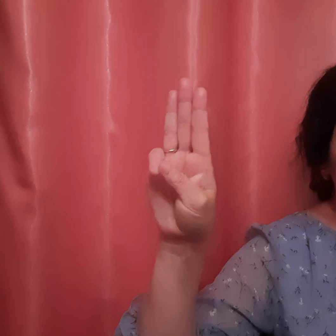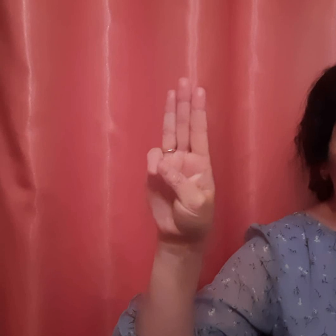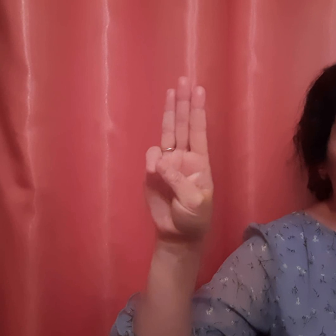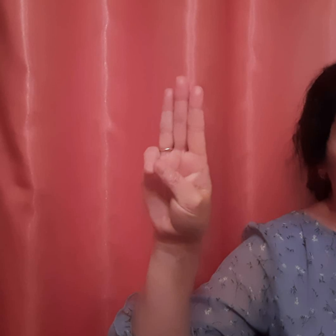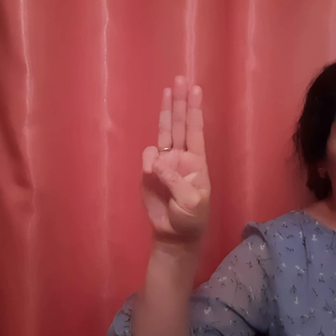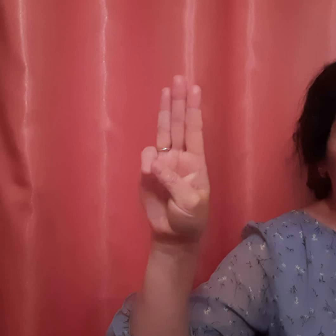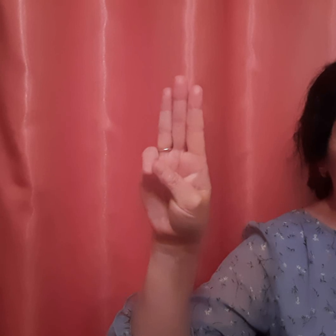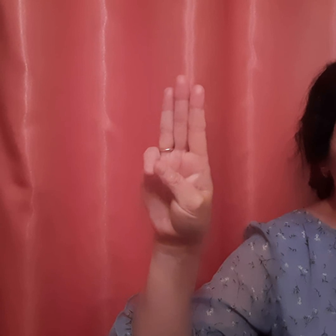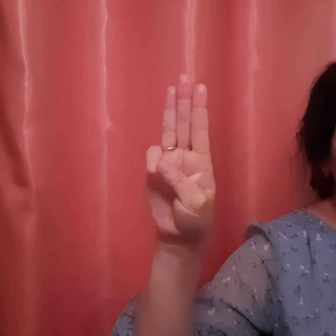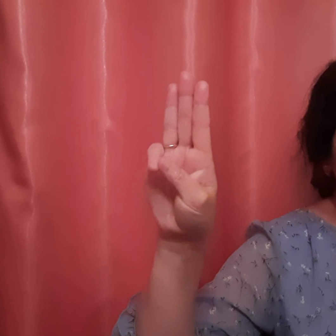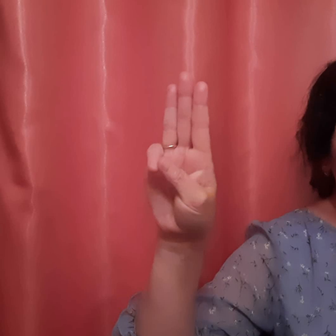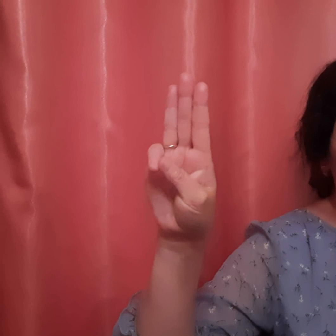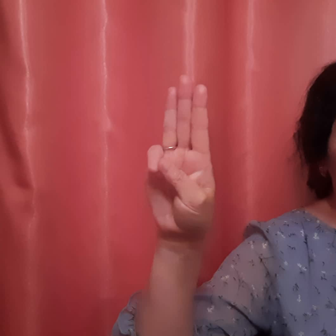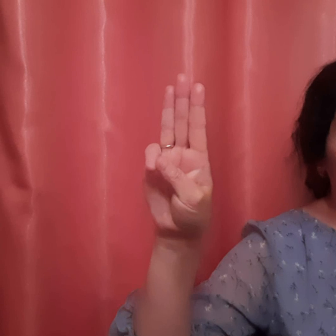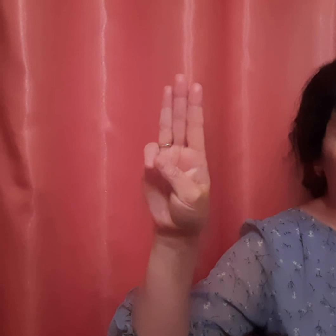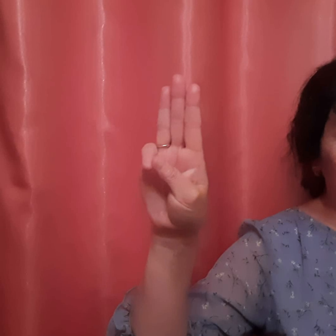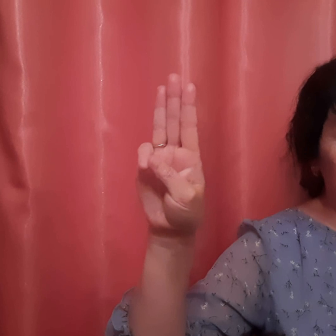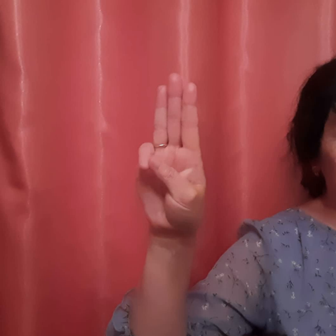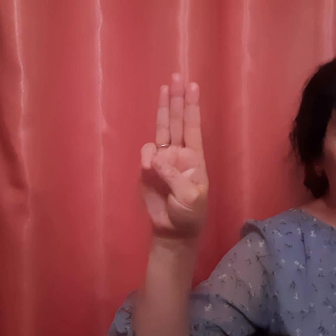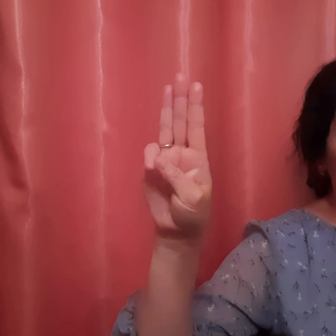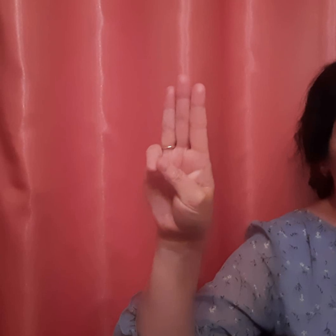Ш